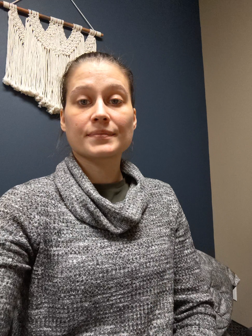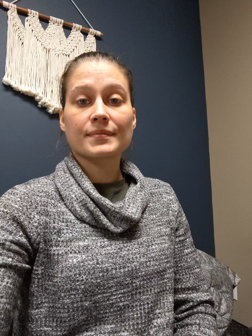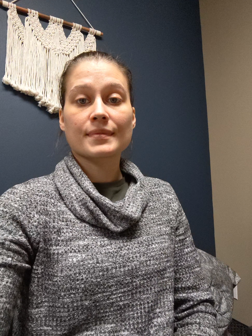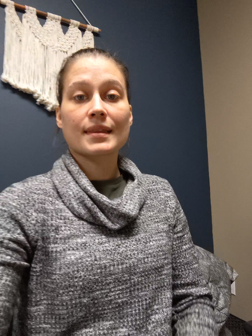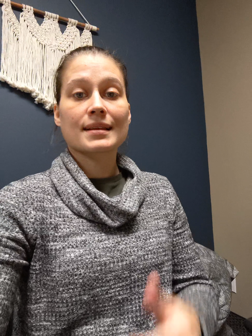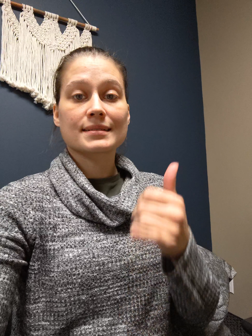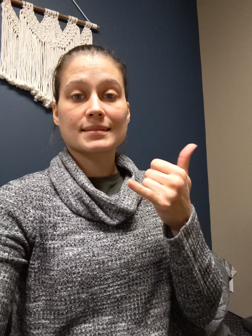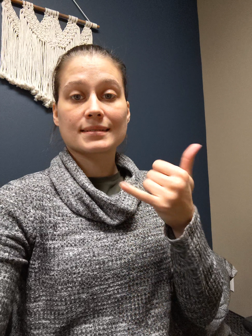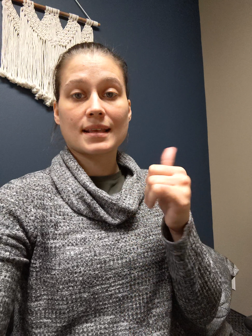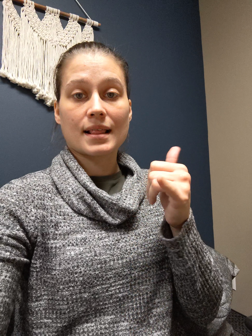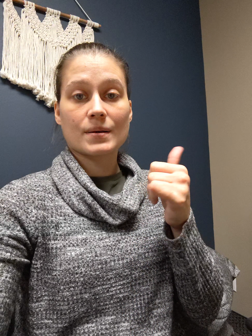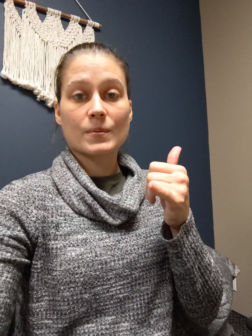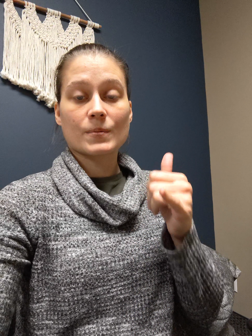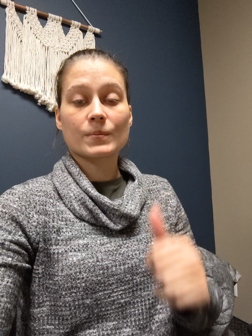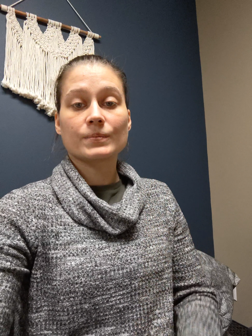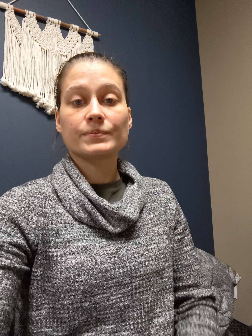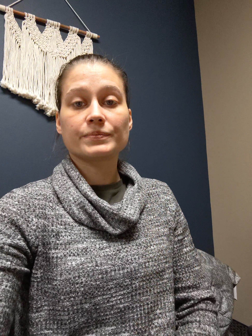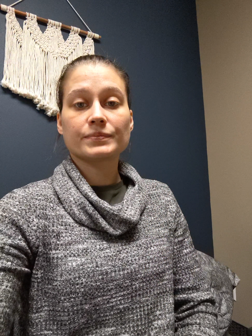yellow